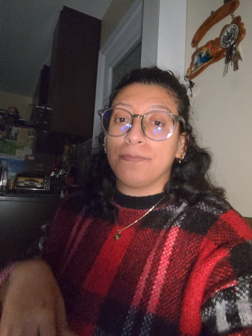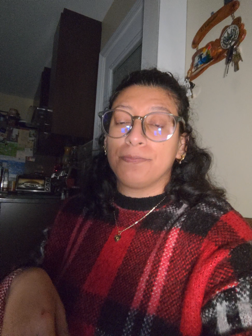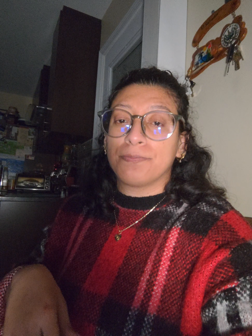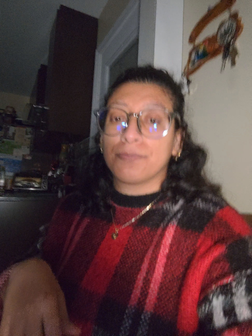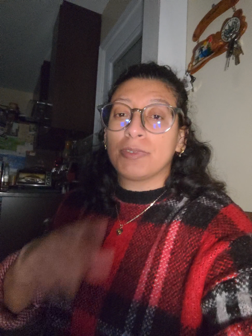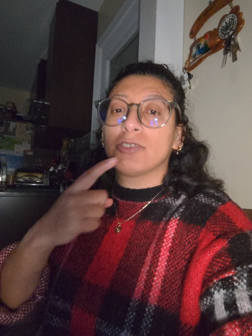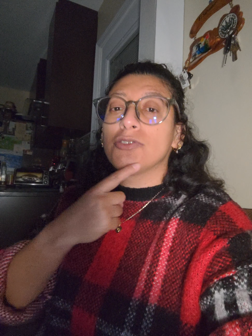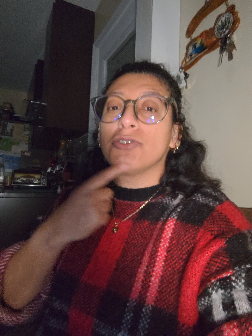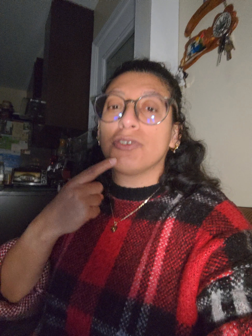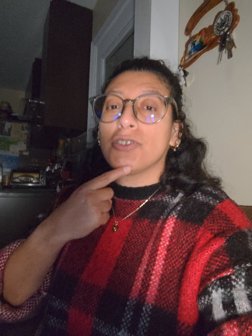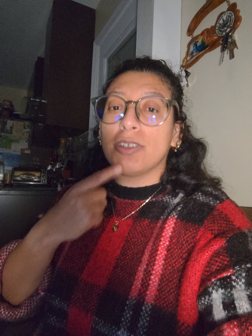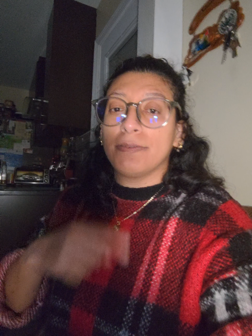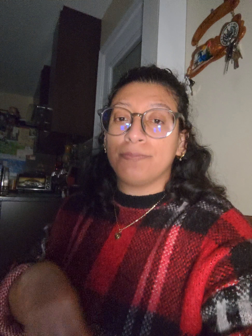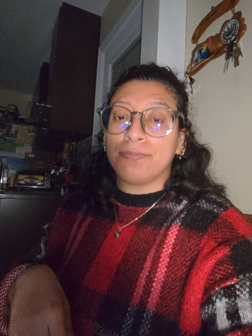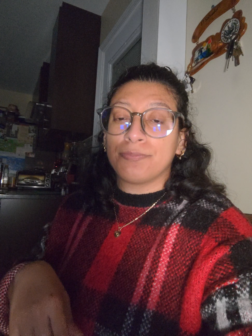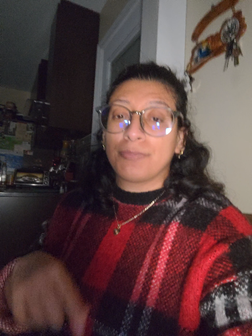chin